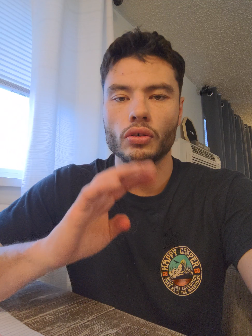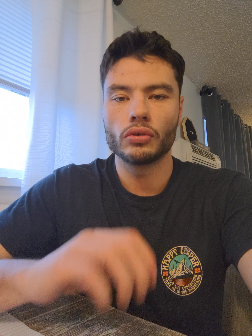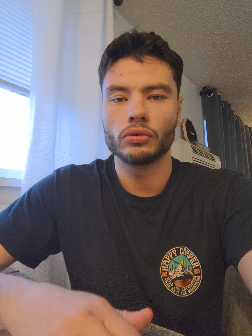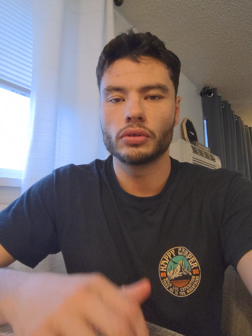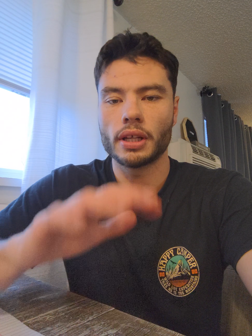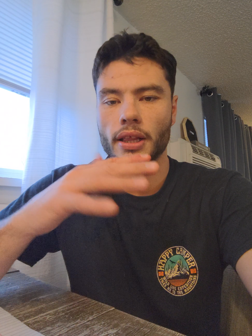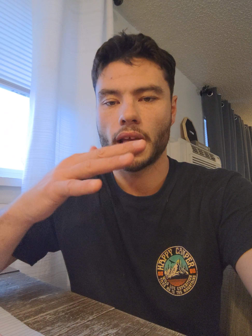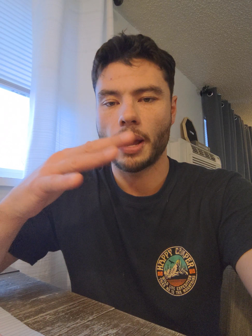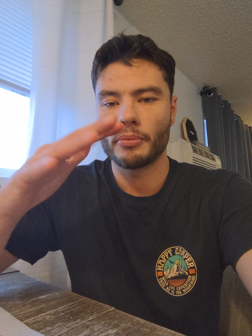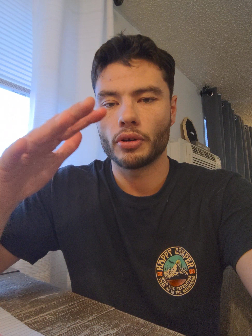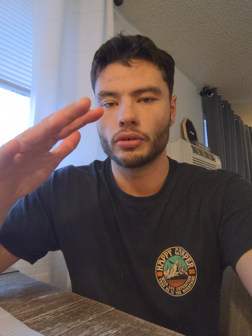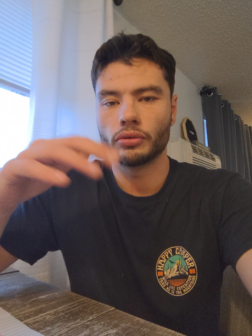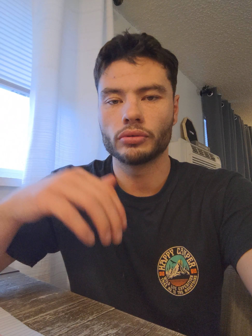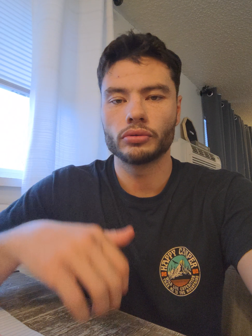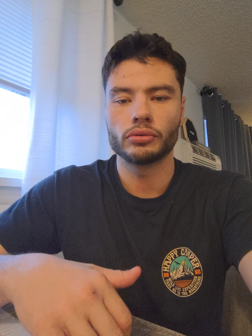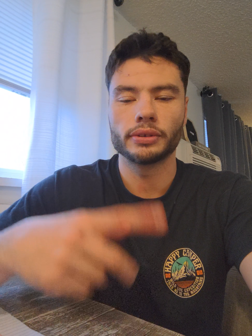helicopter